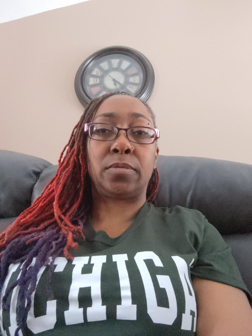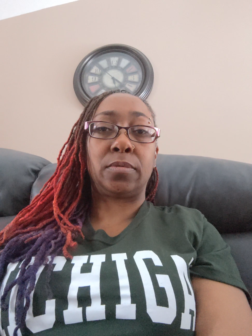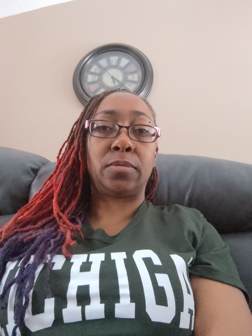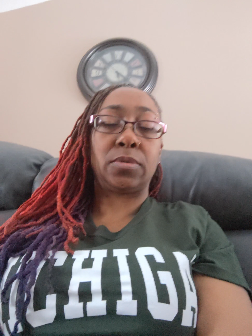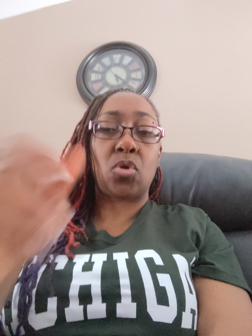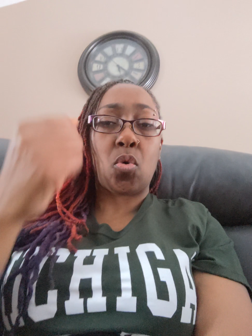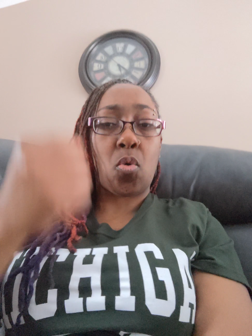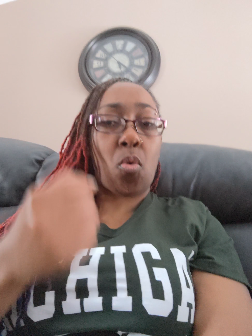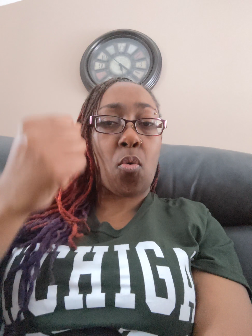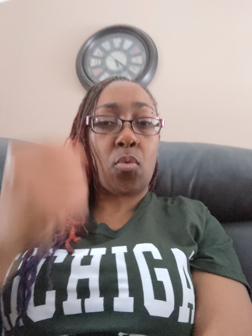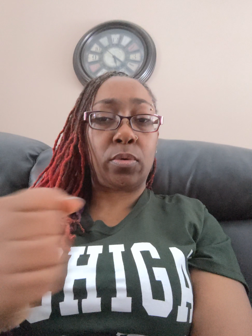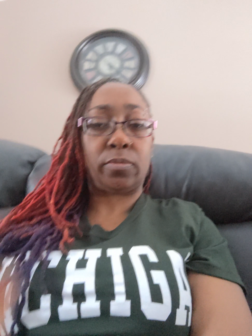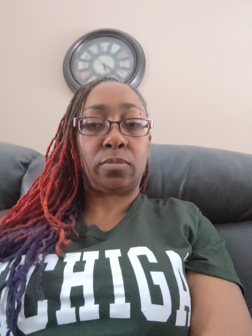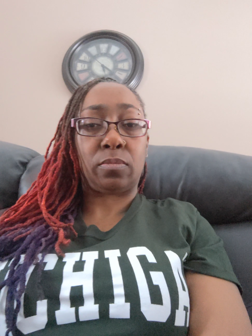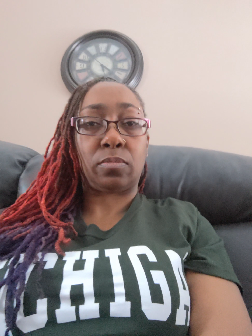car